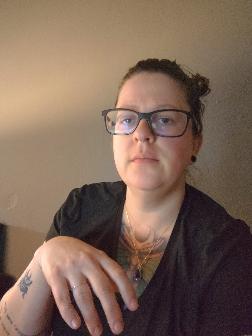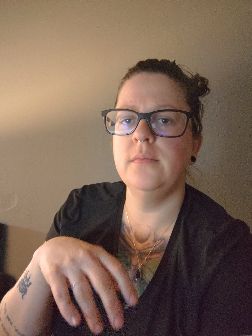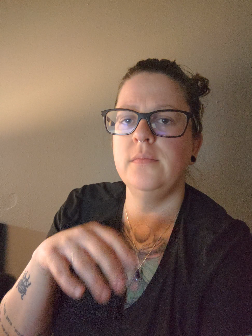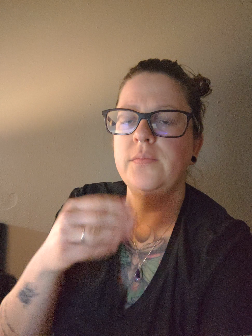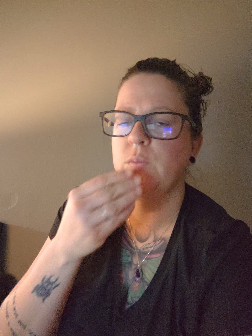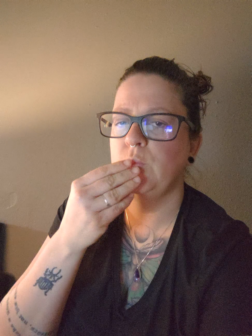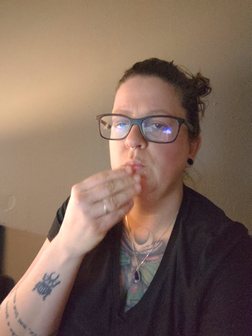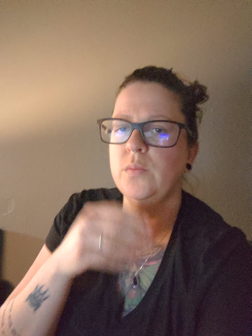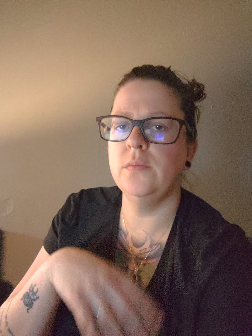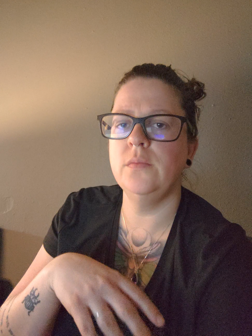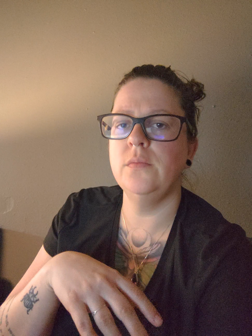food